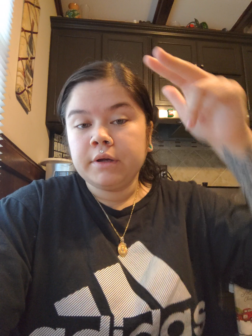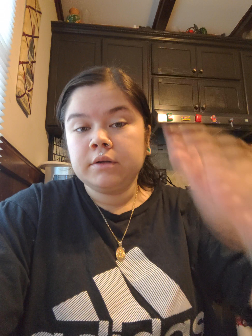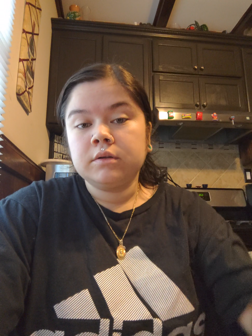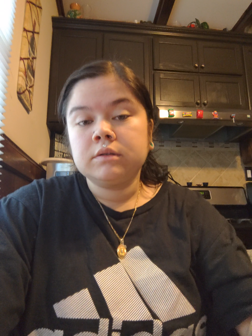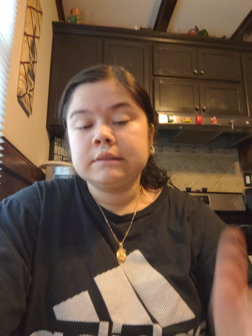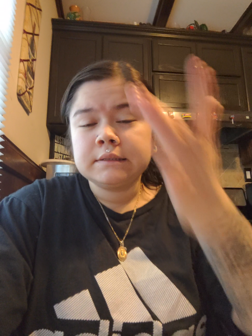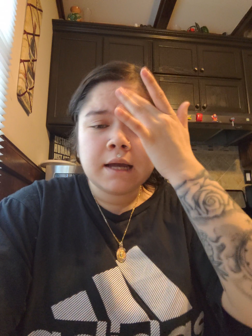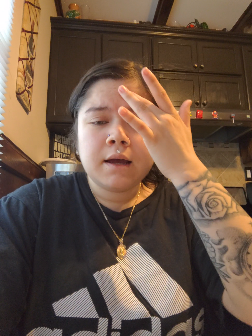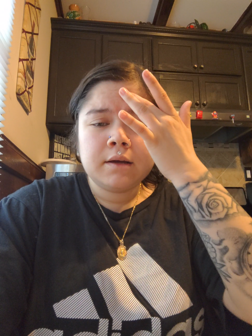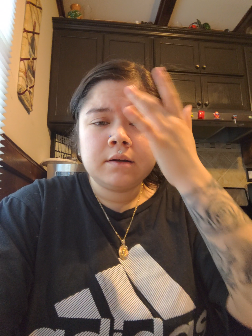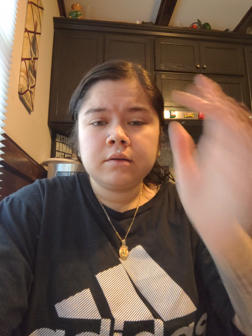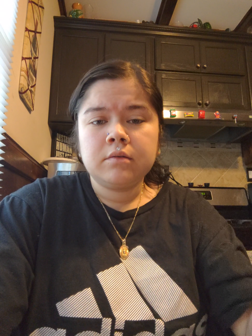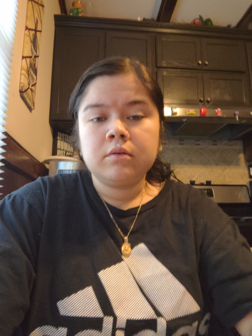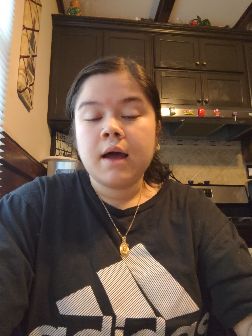sick